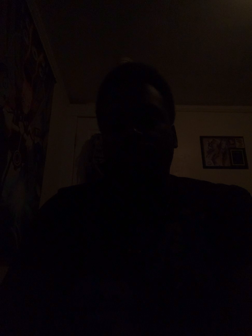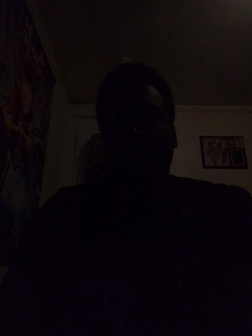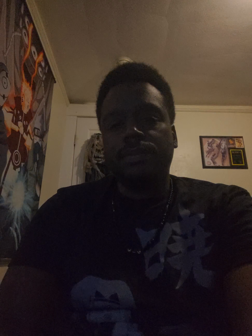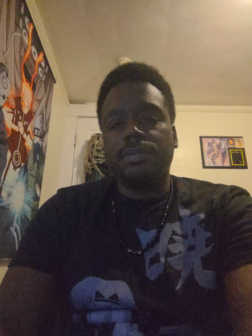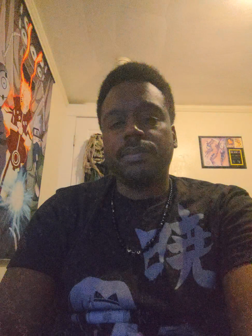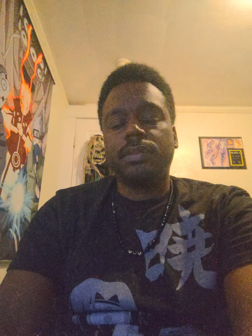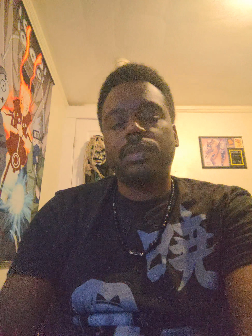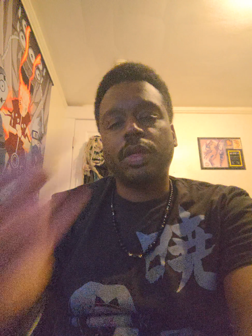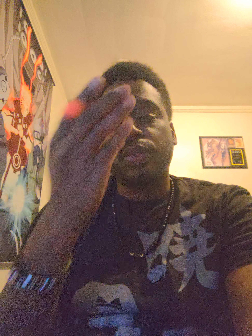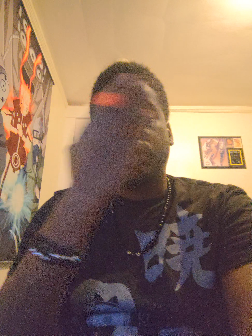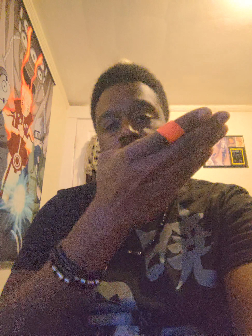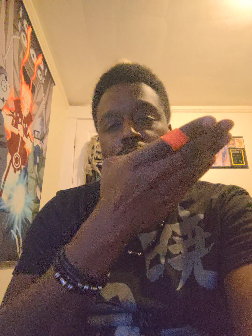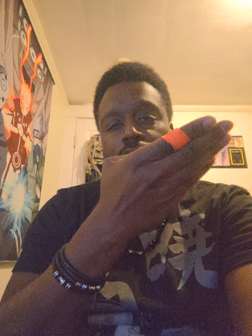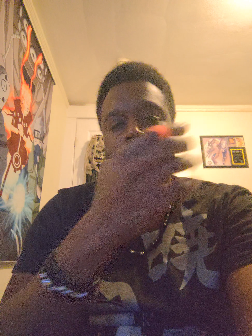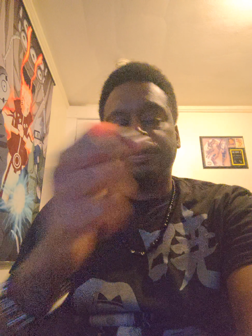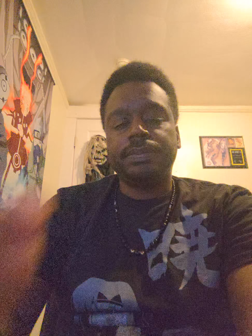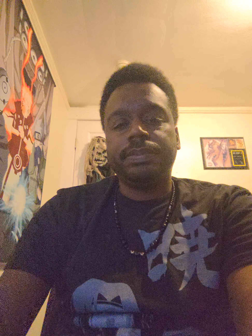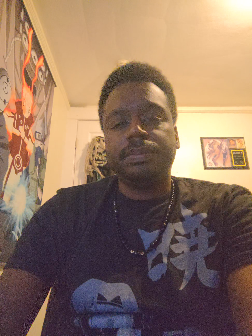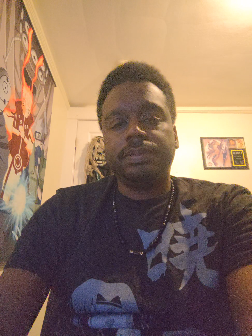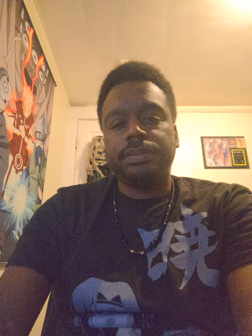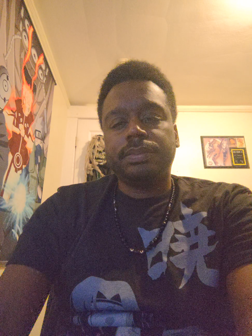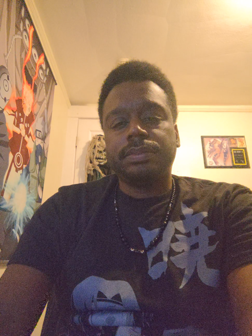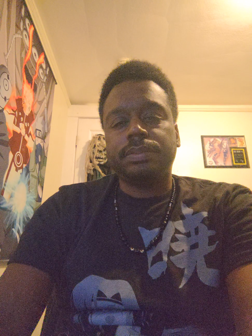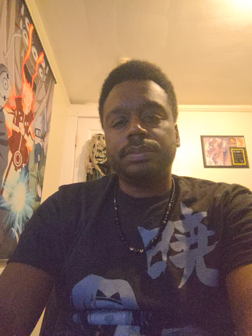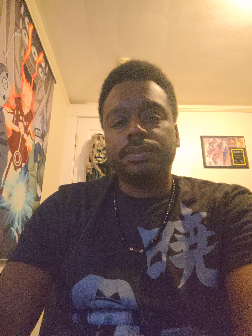there